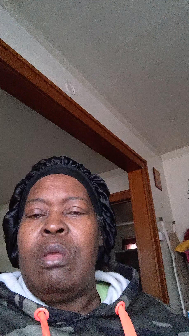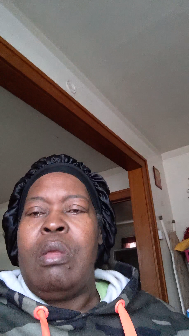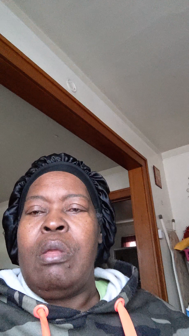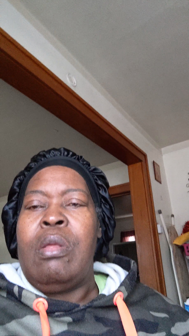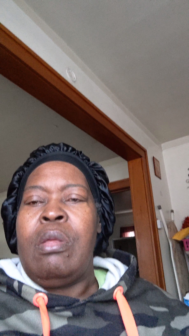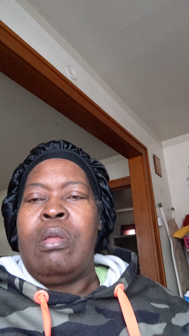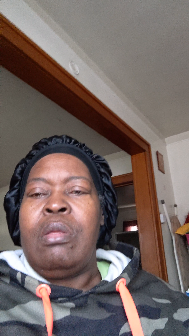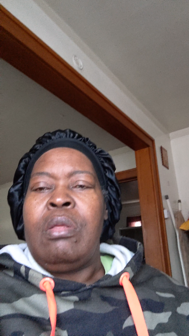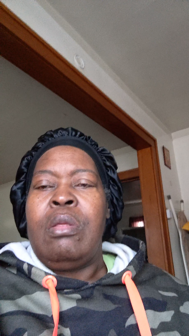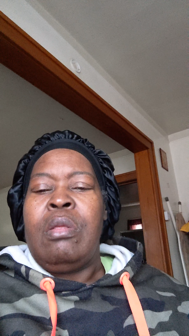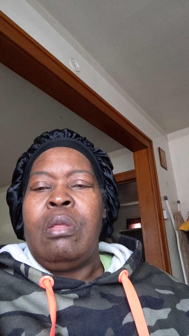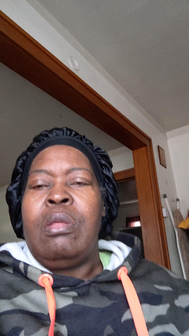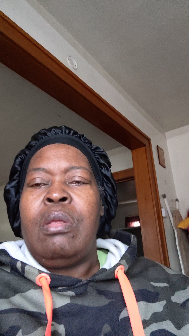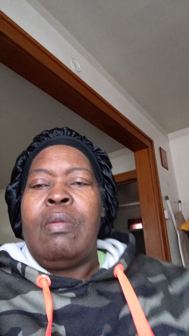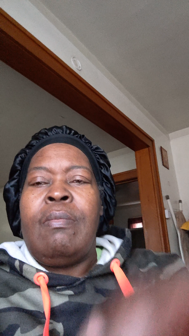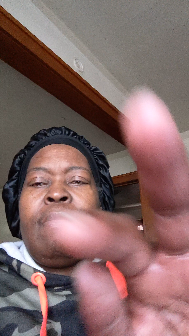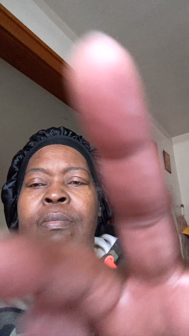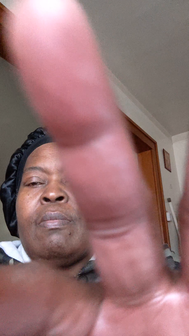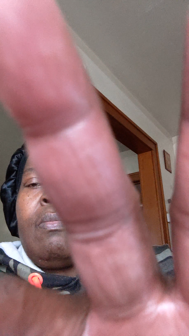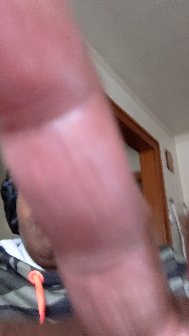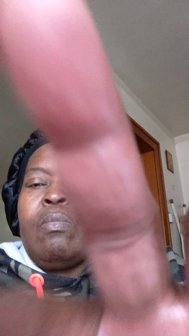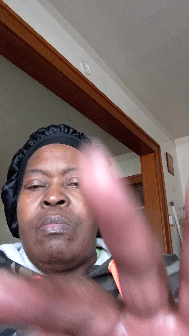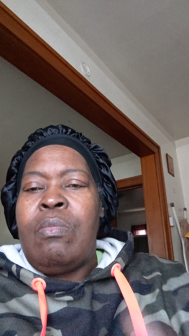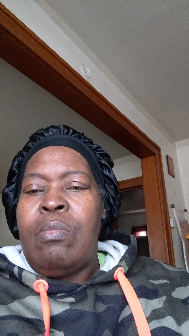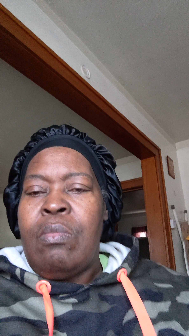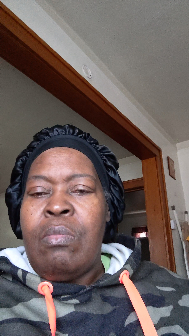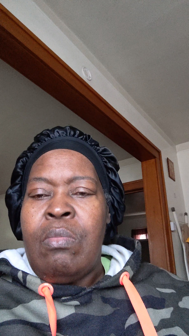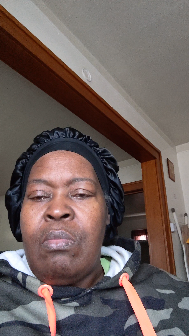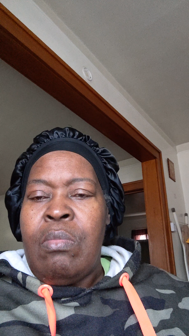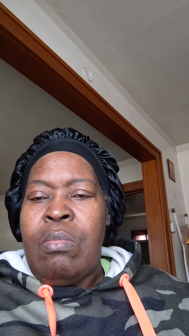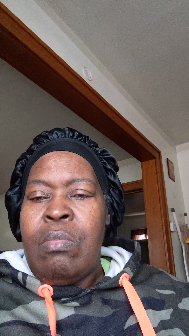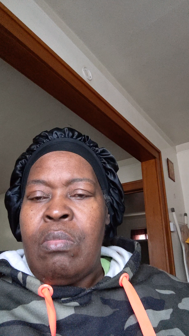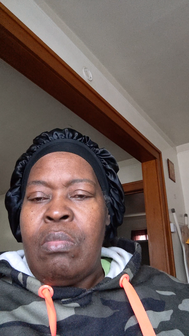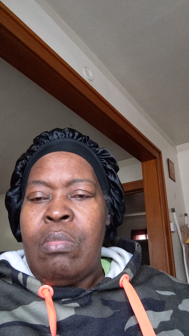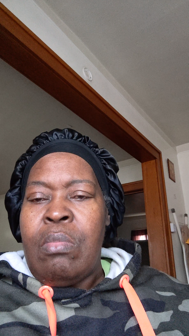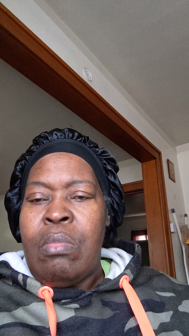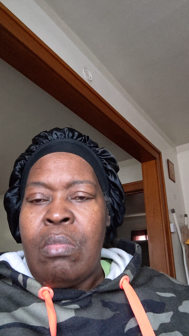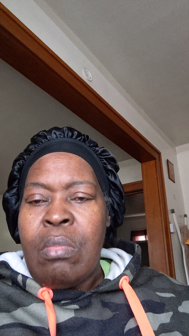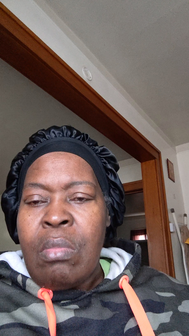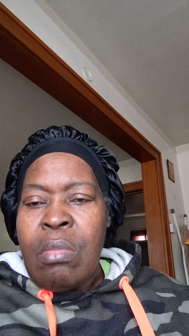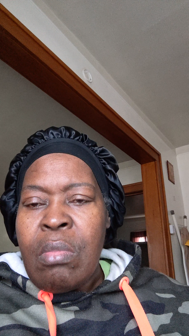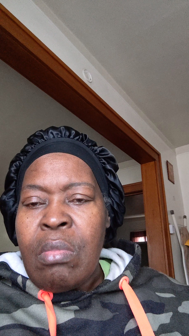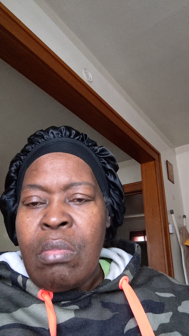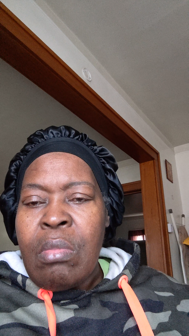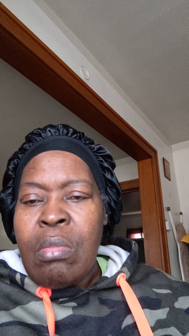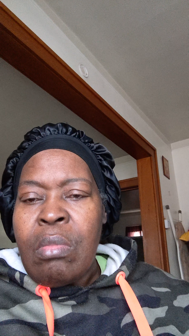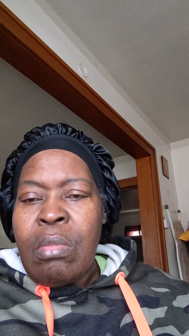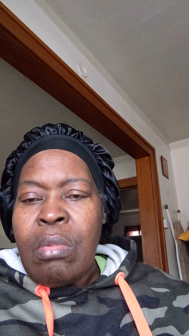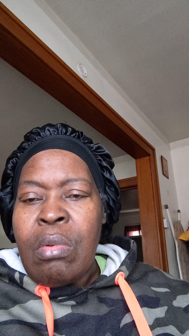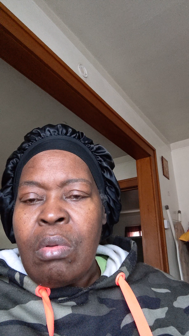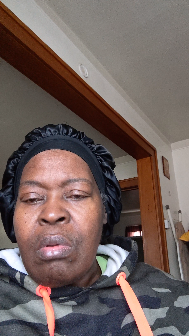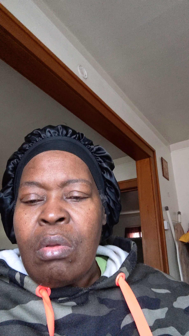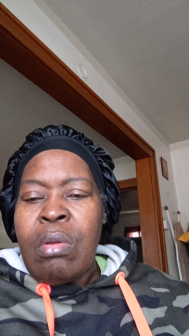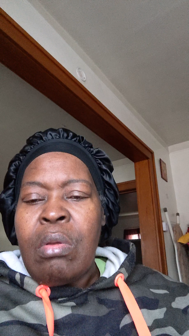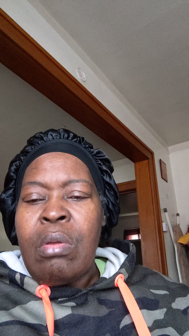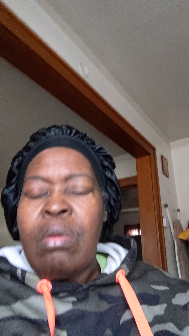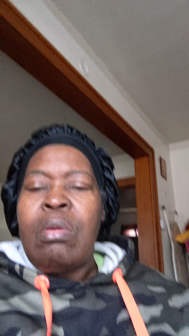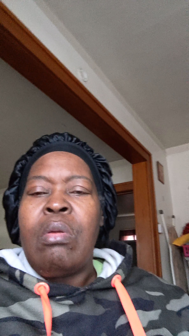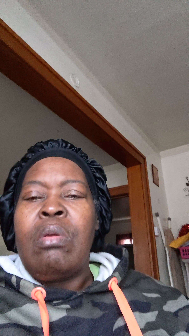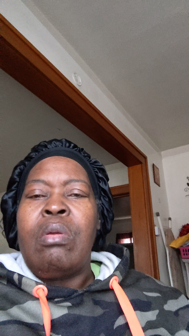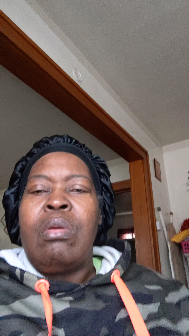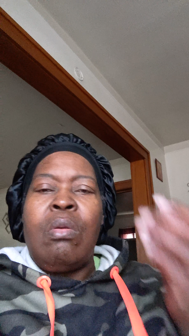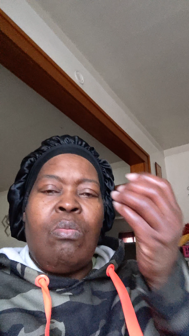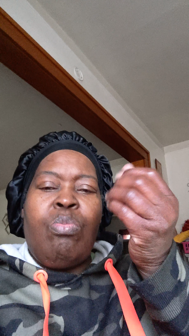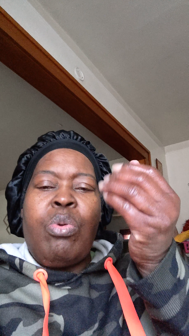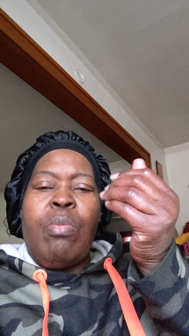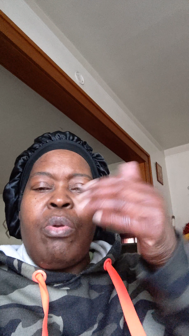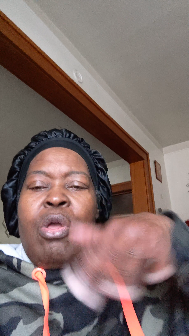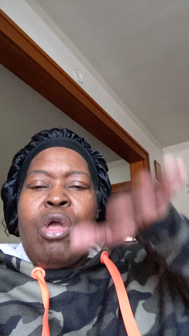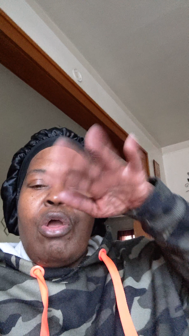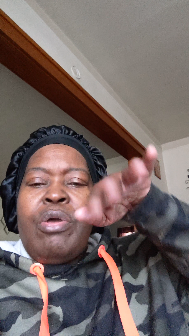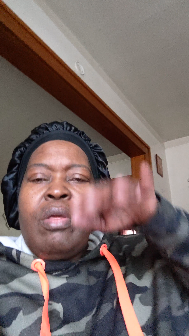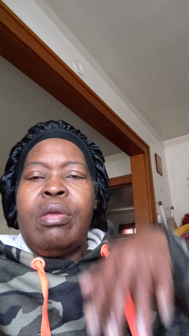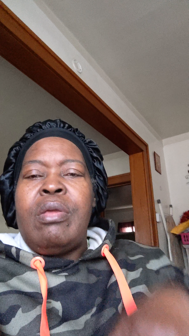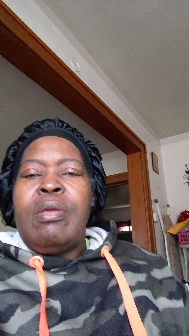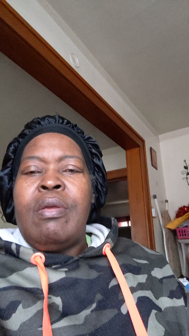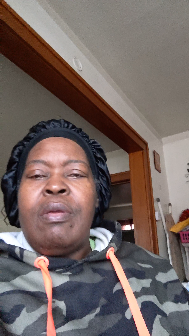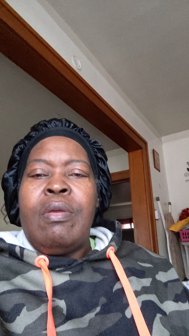garden